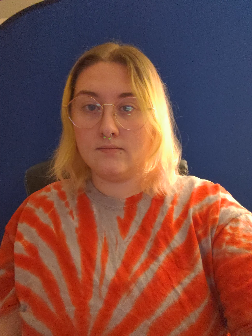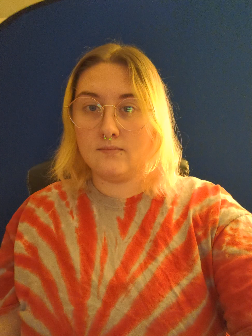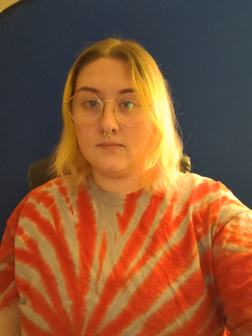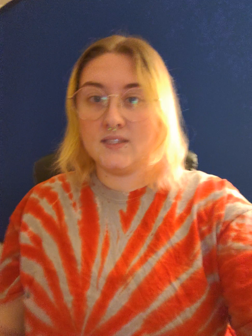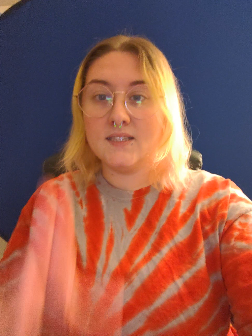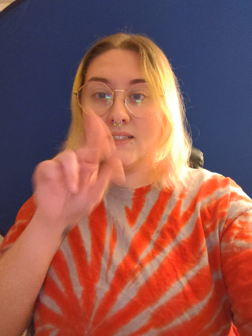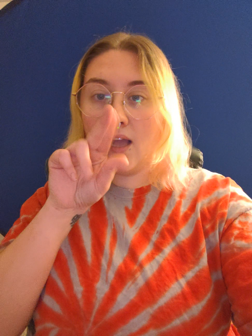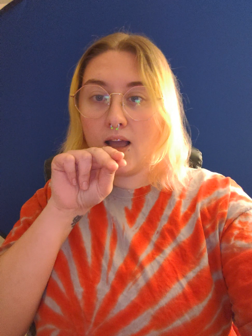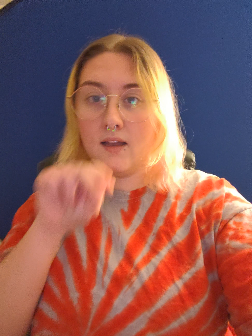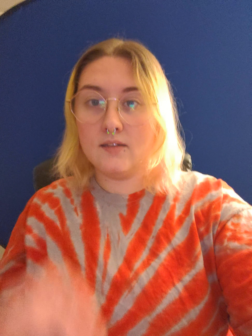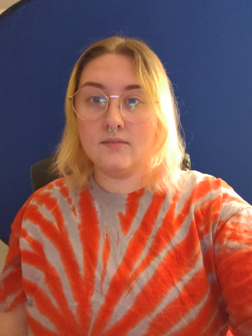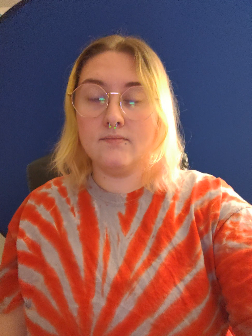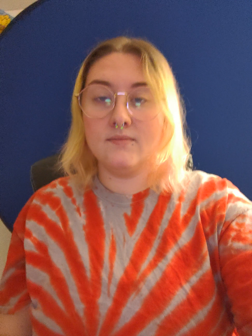duck